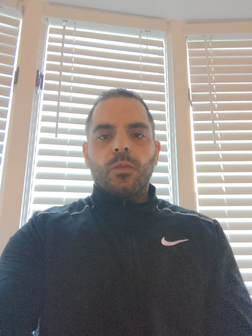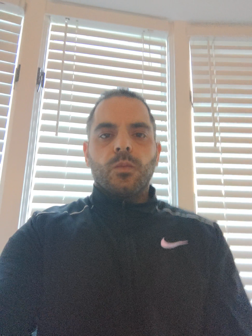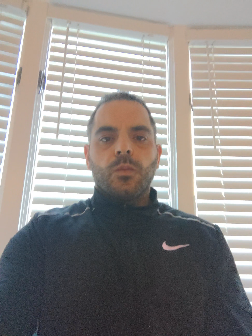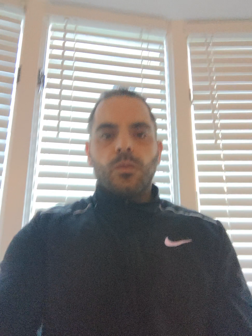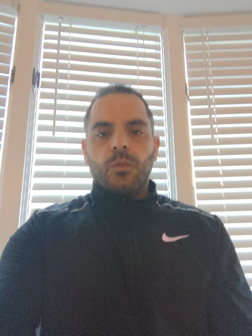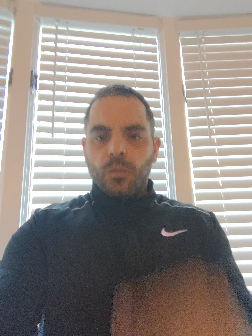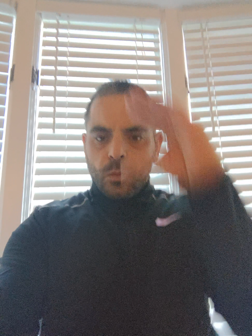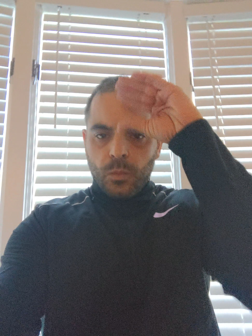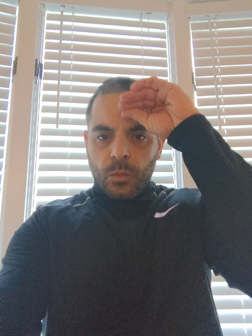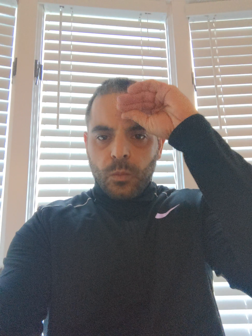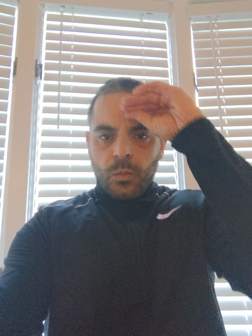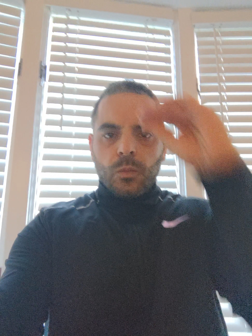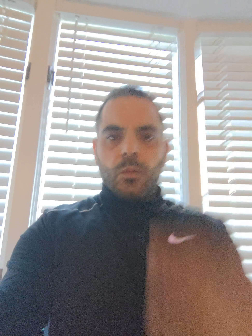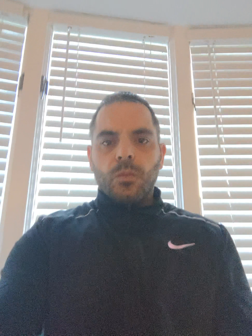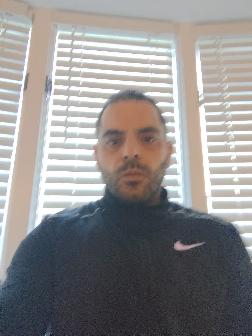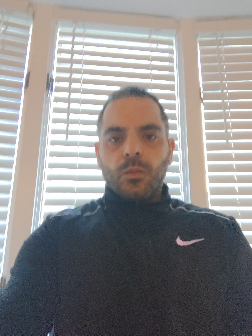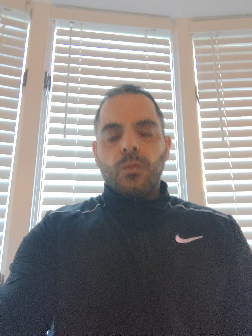boy